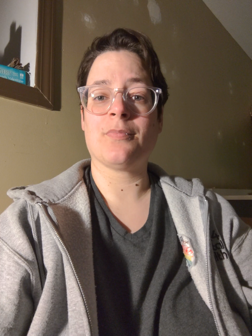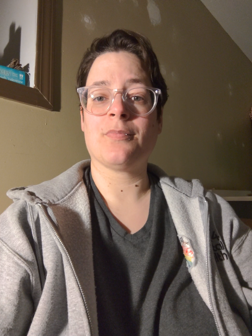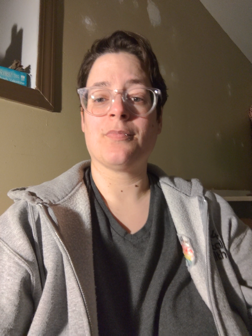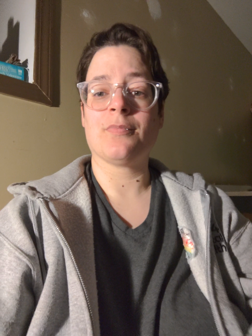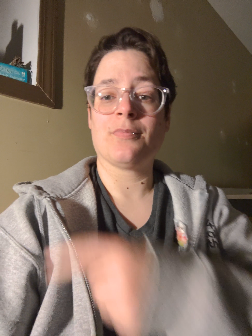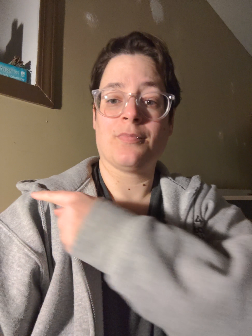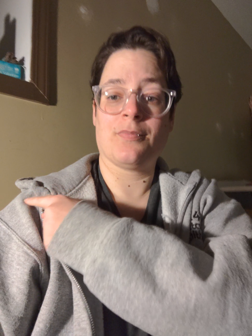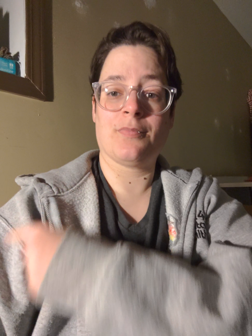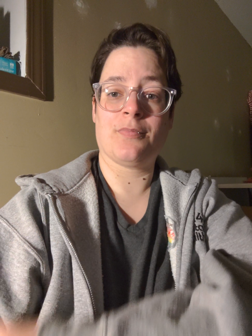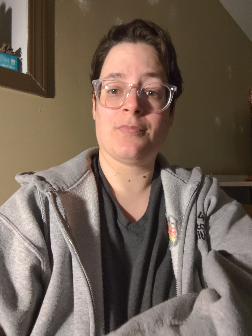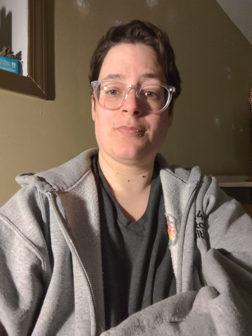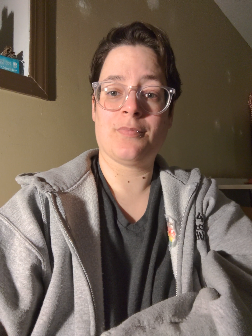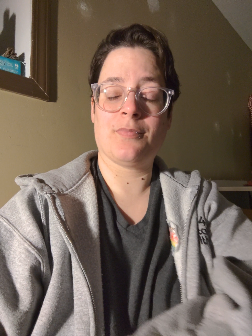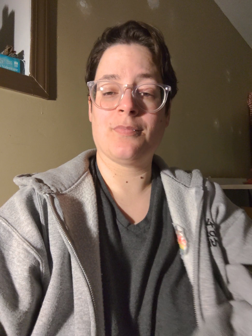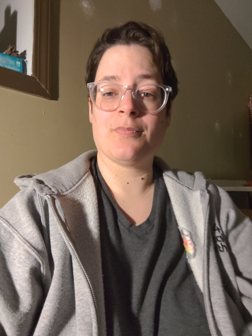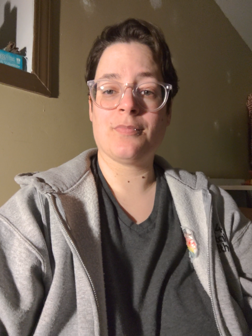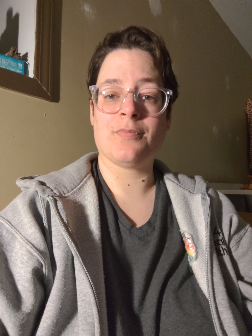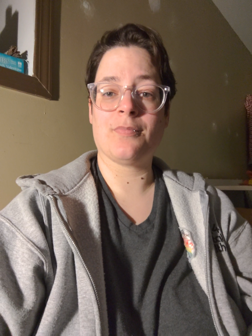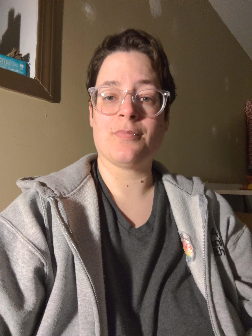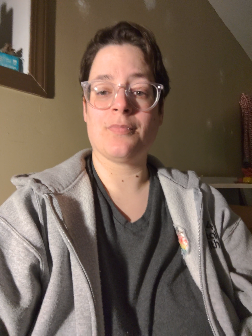arm